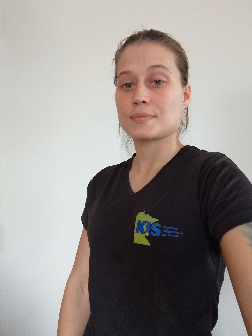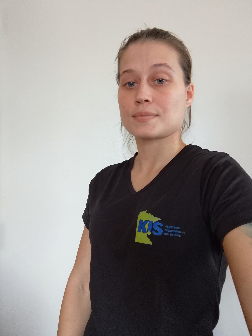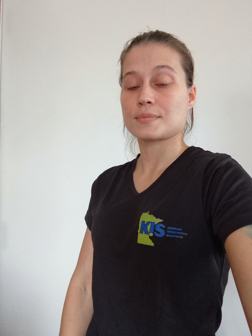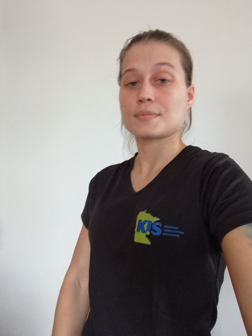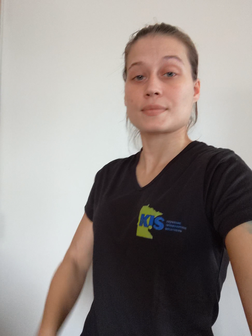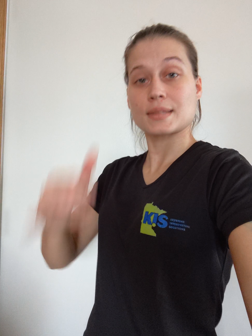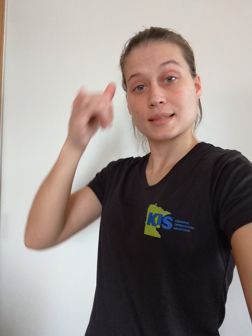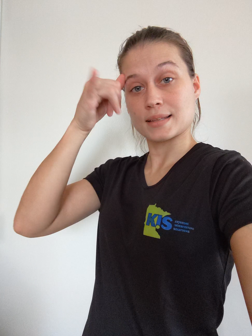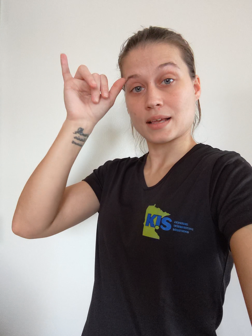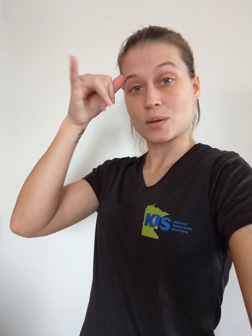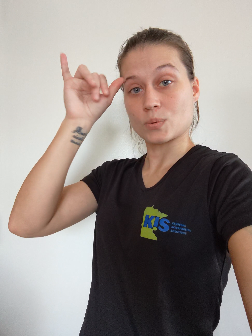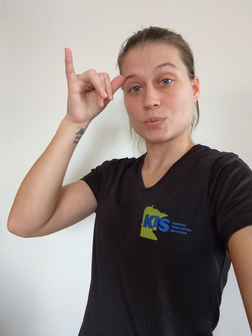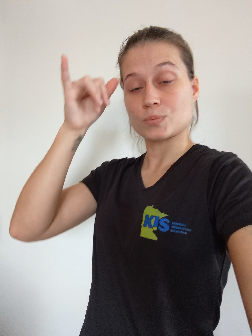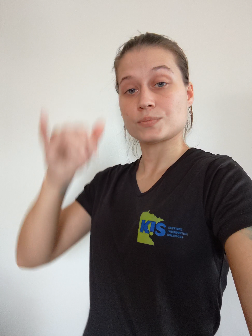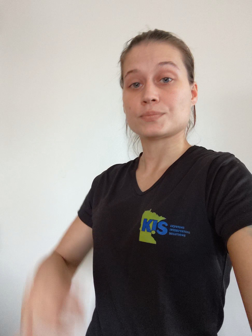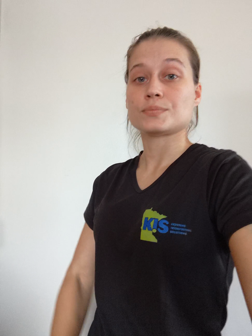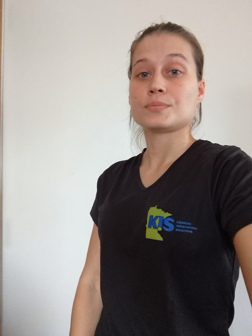cow